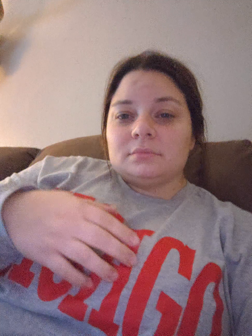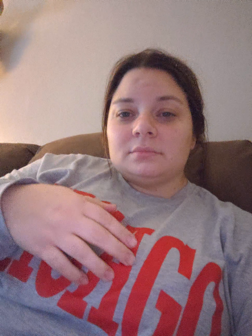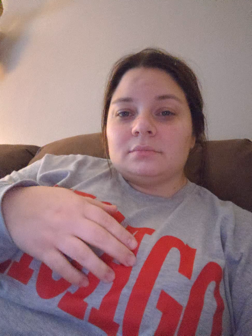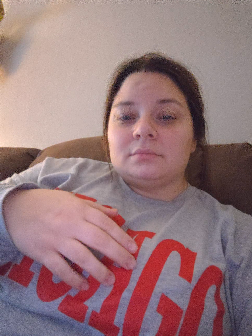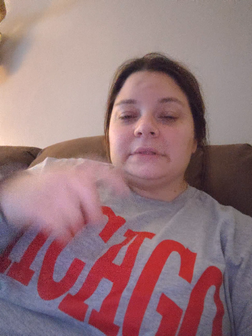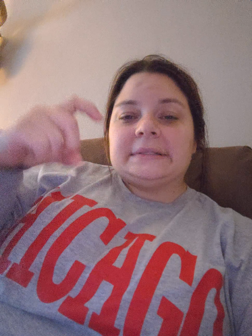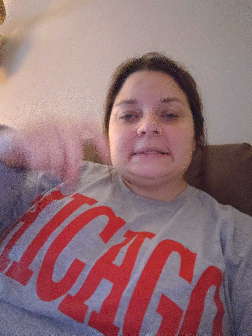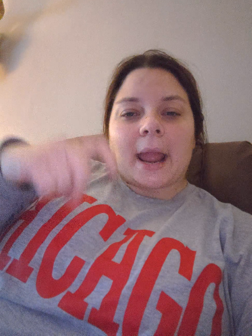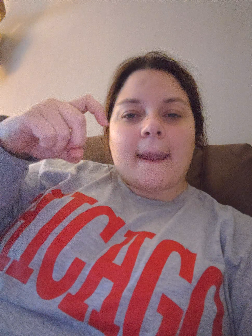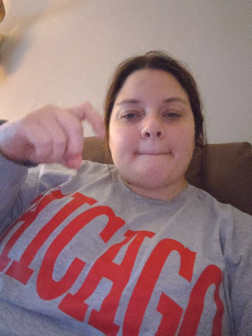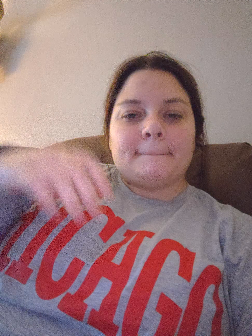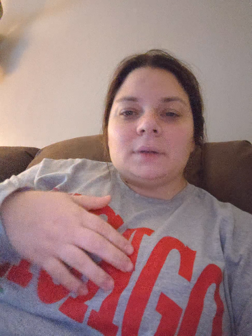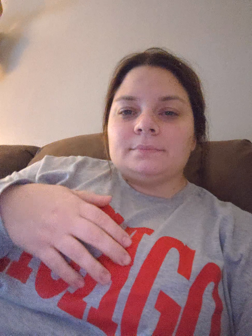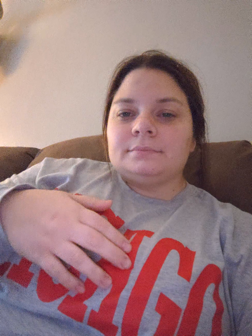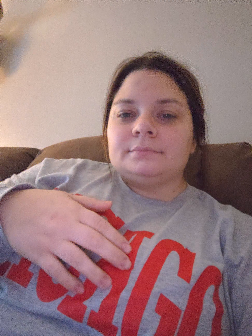time